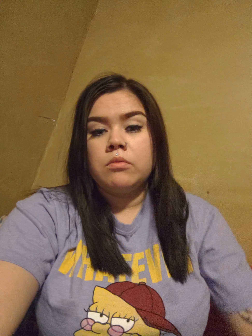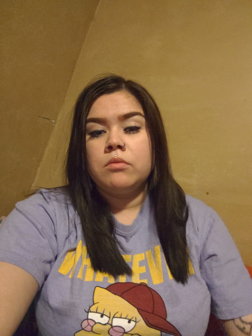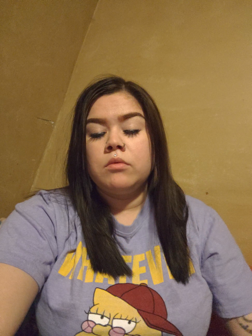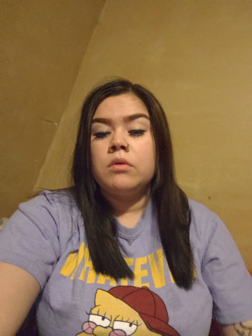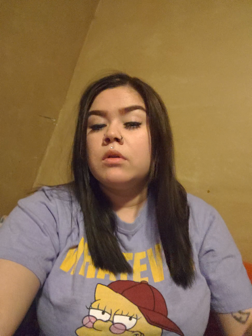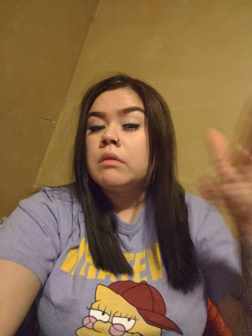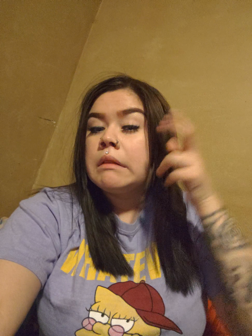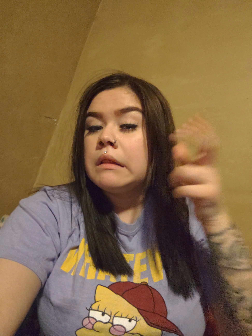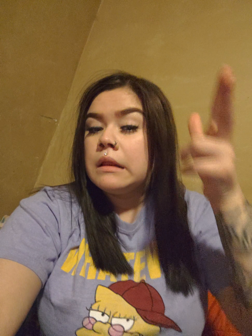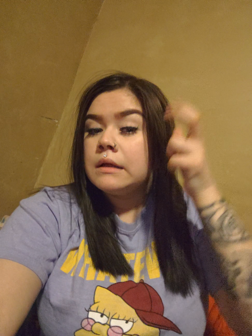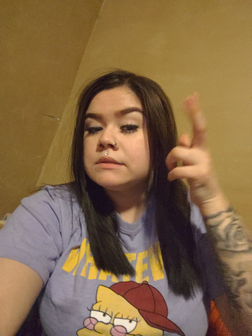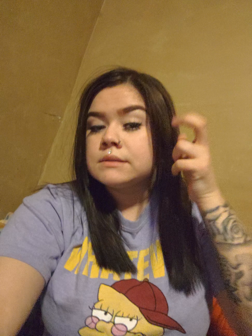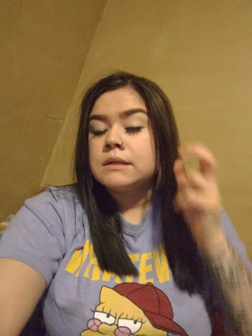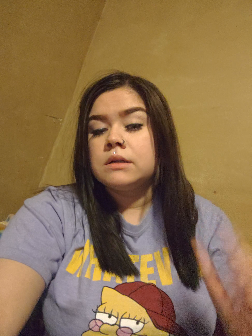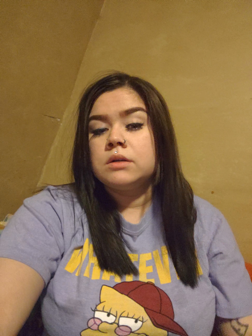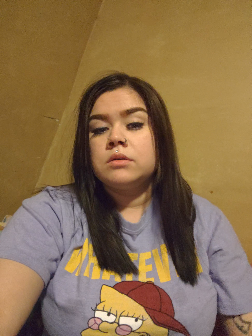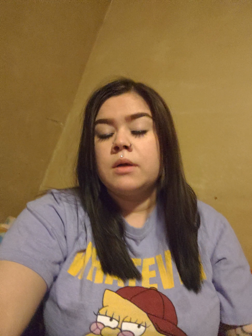listen